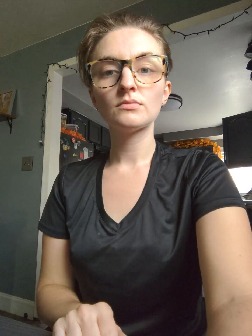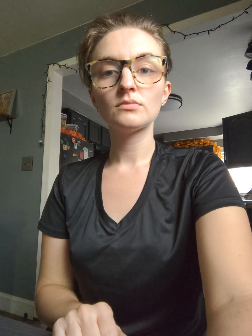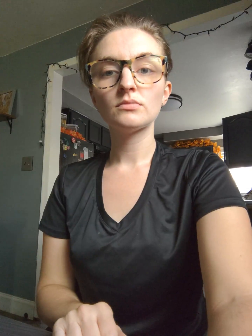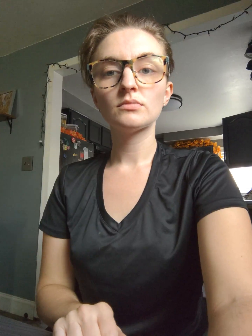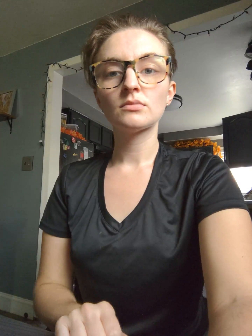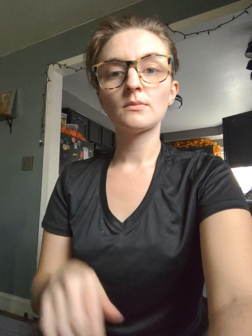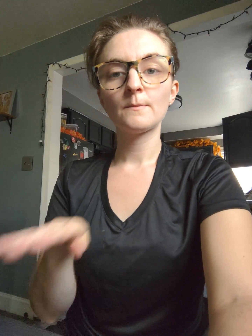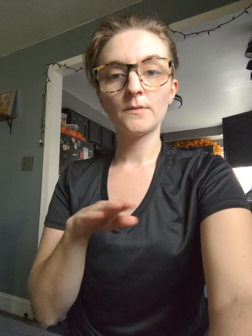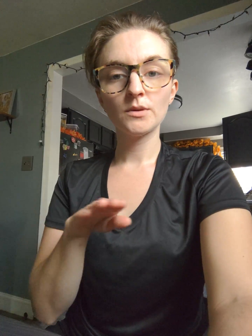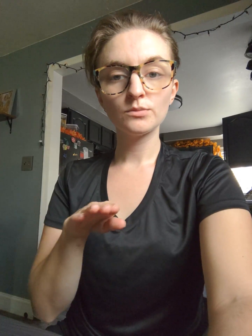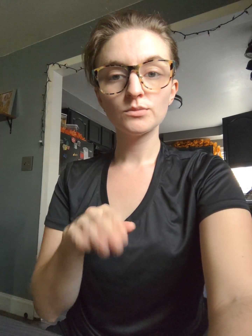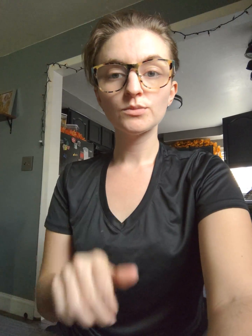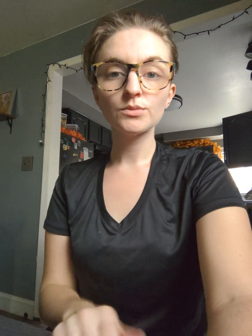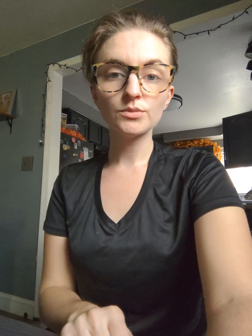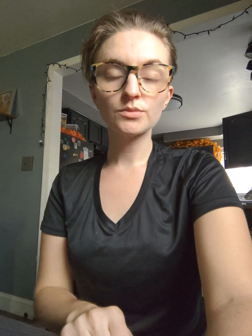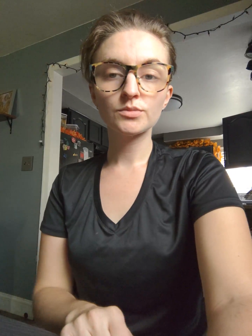boots